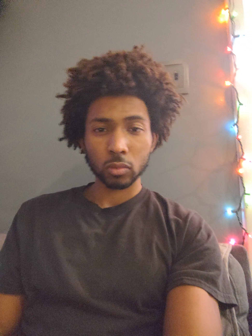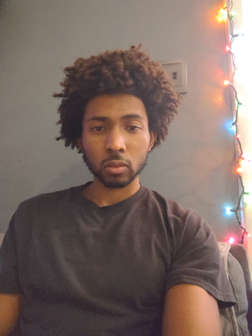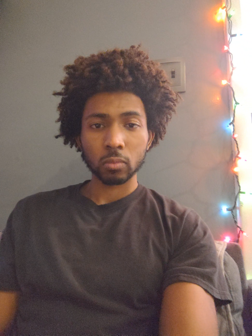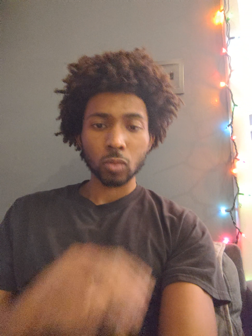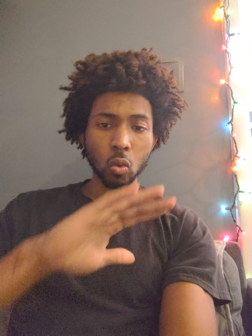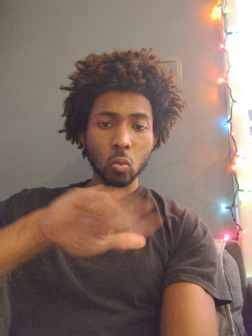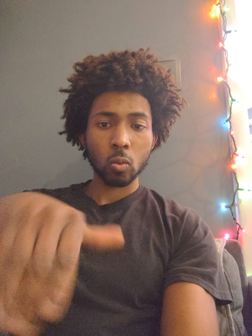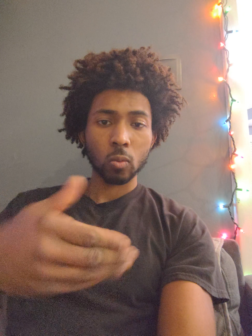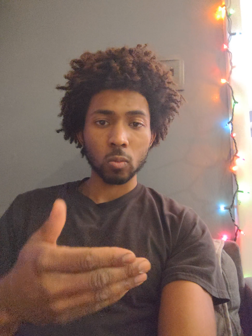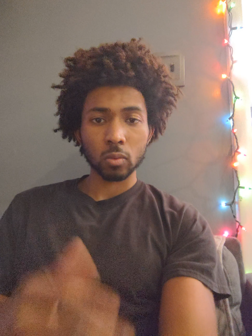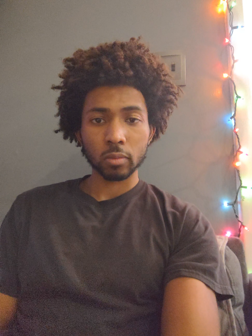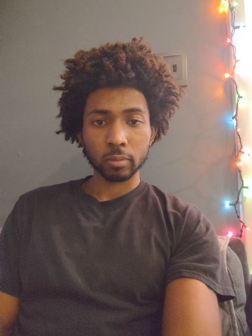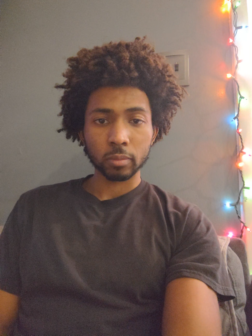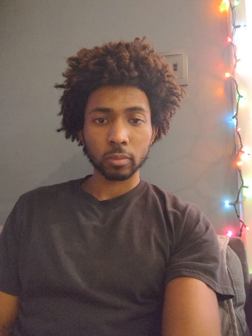all